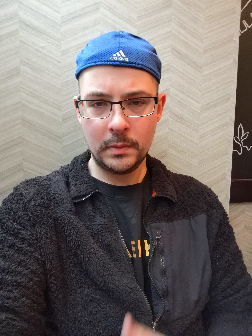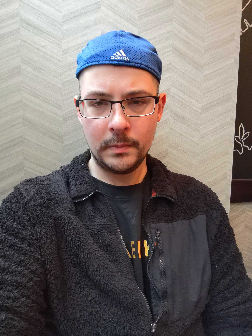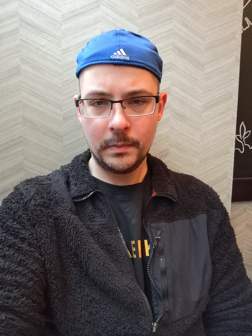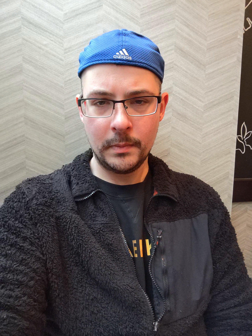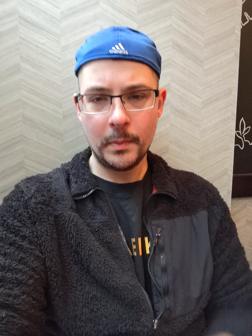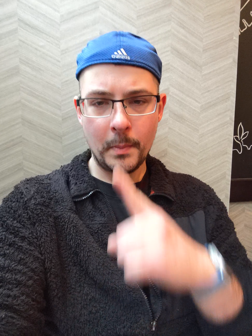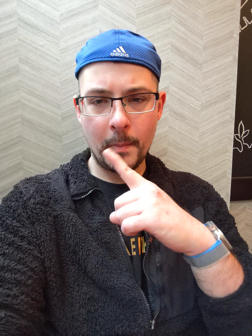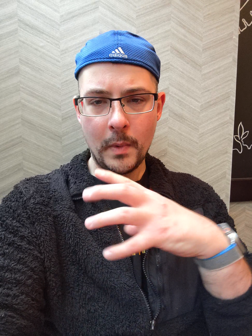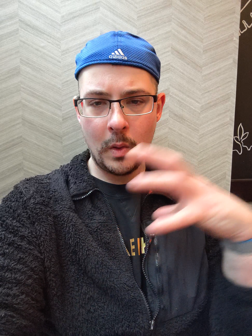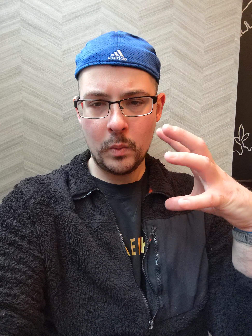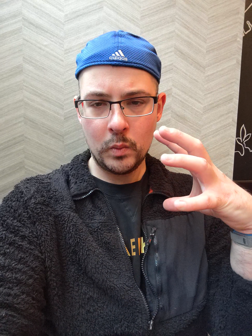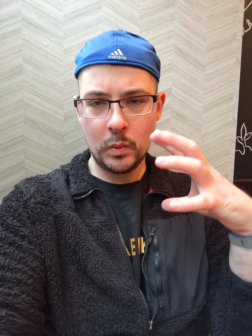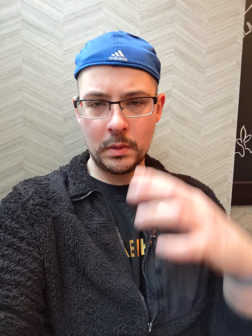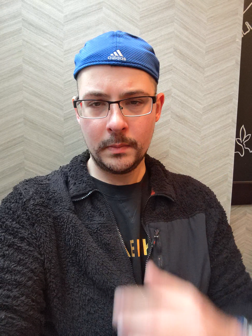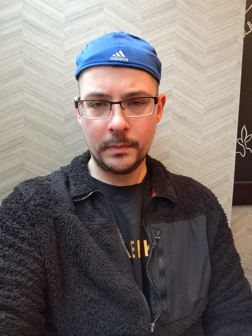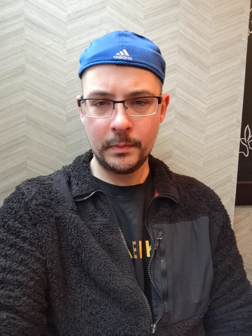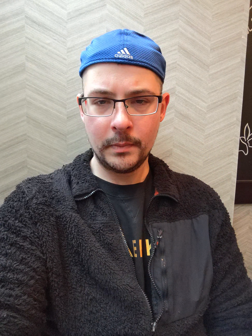balloon